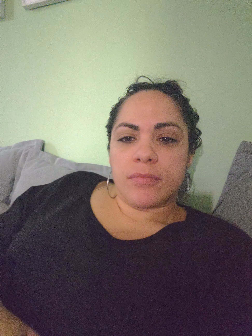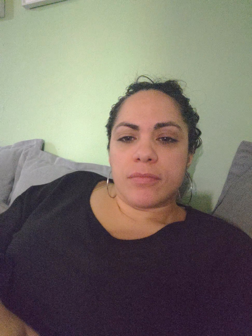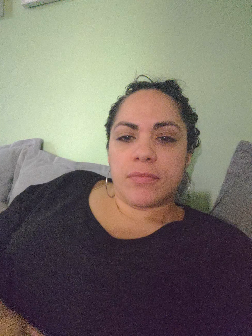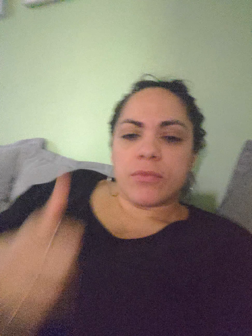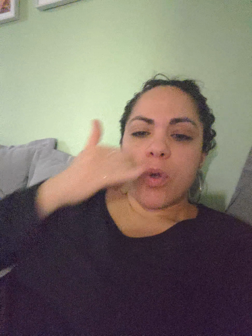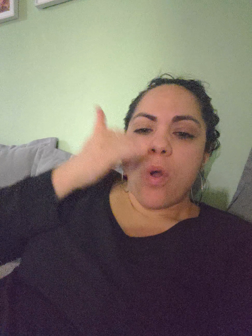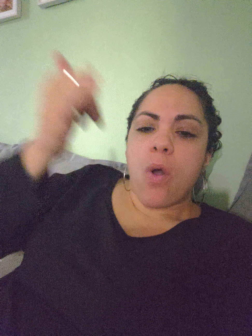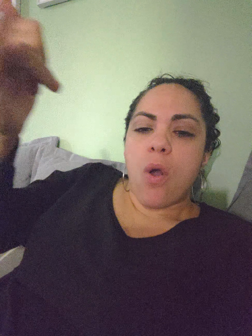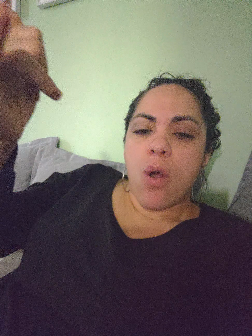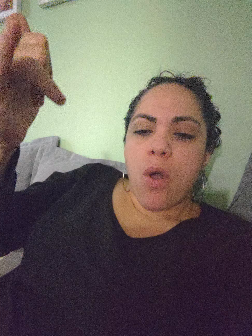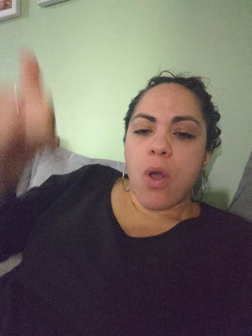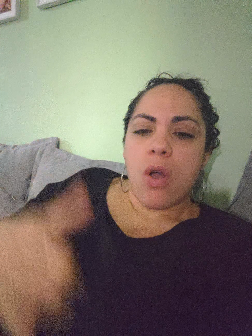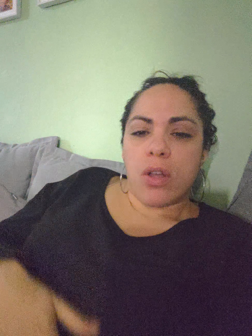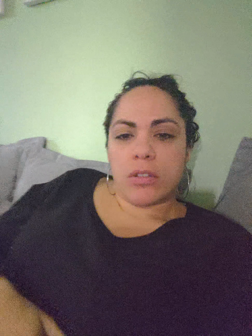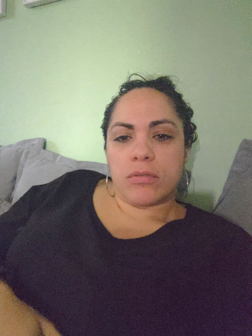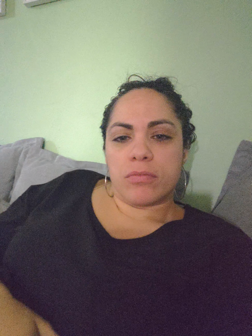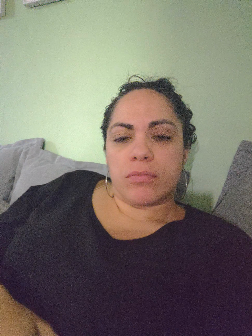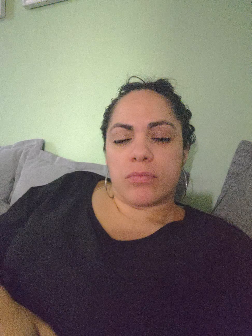call on the phone